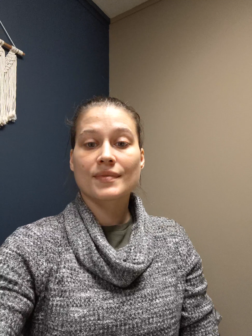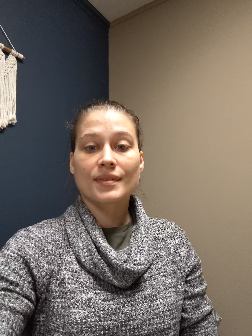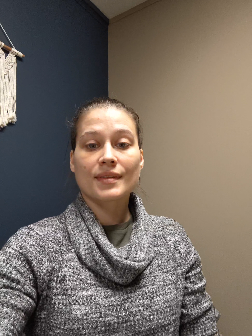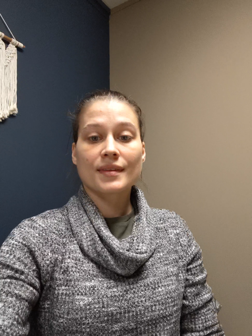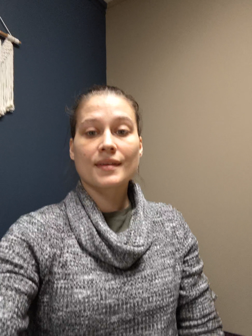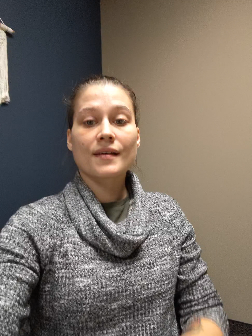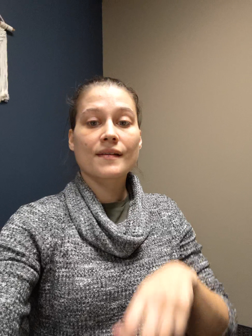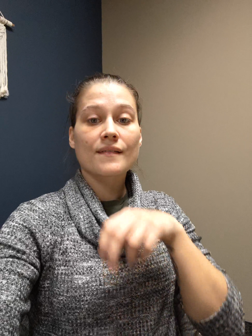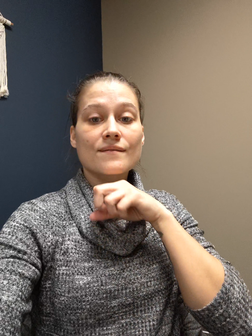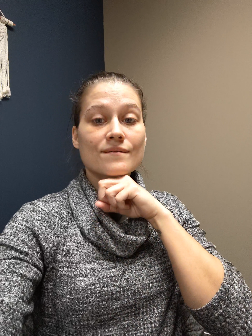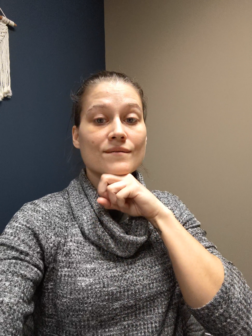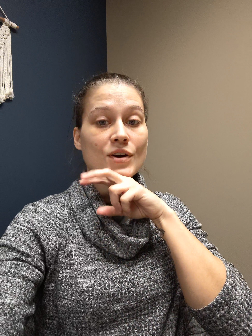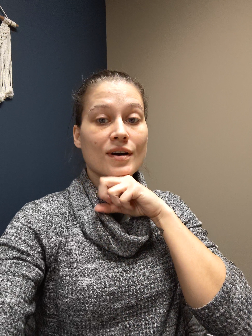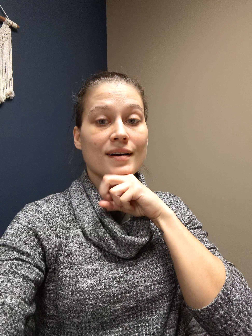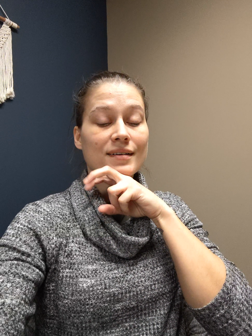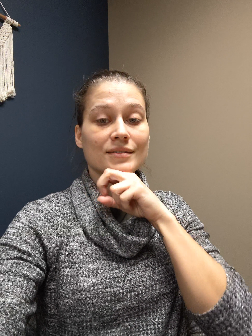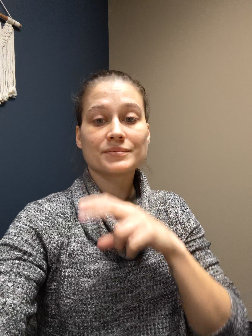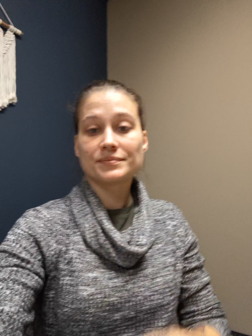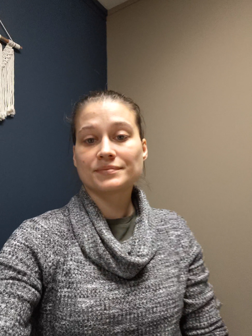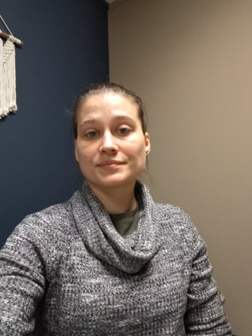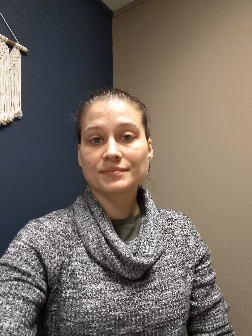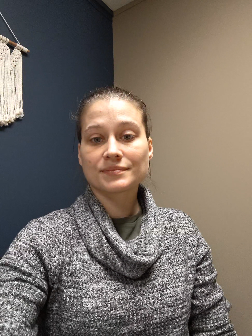frog